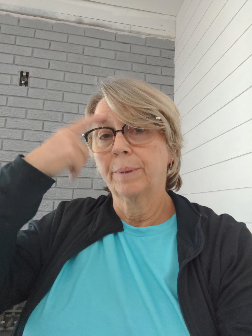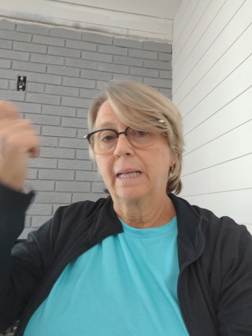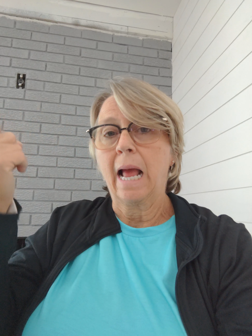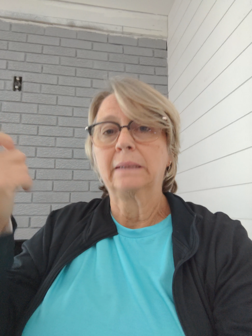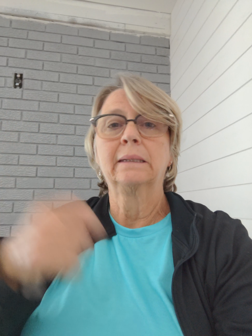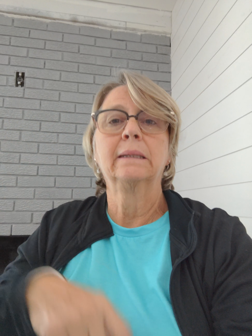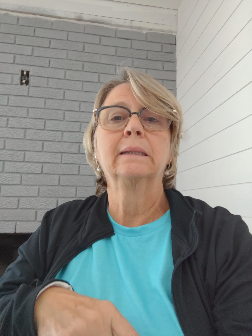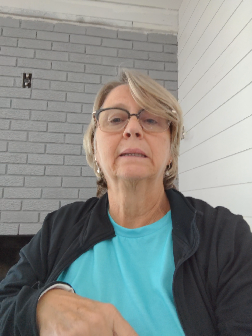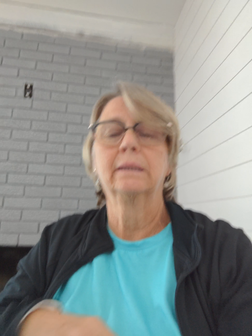because